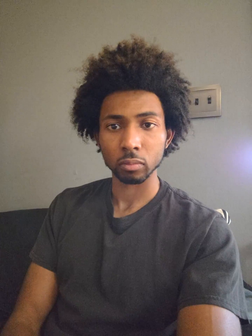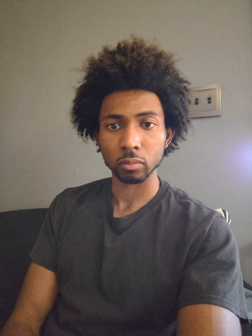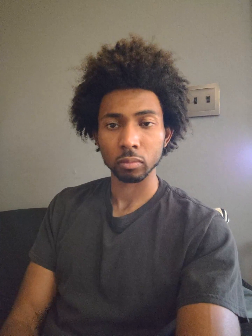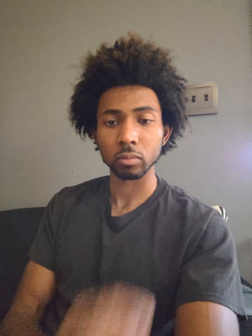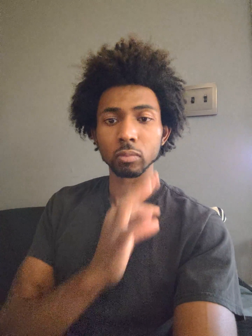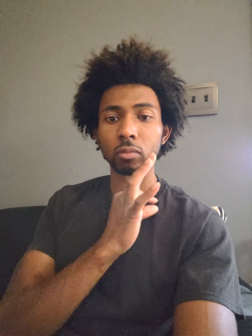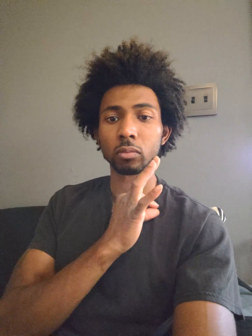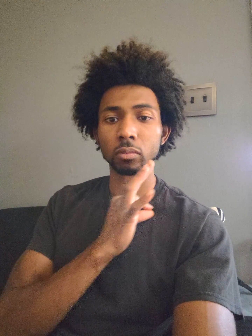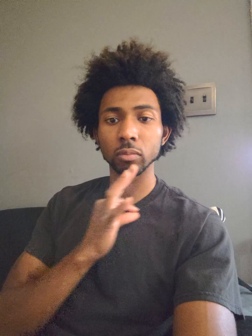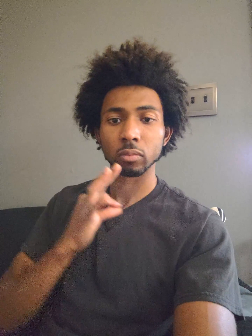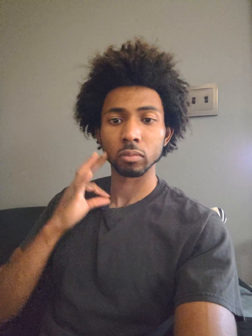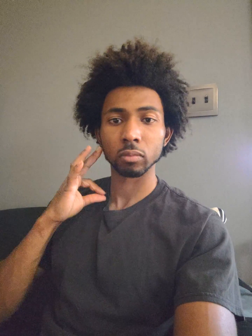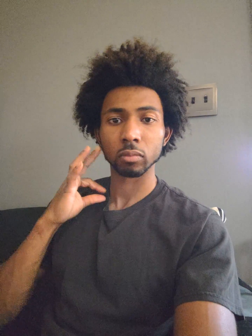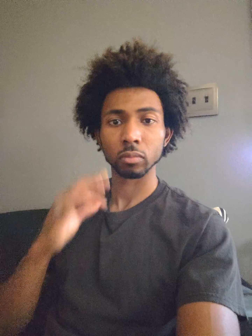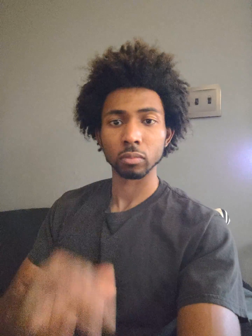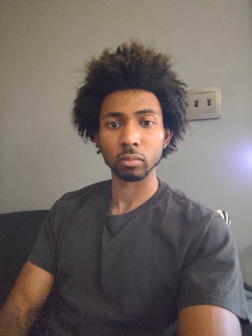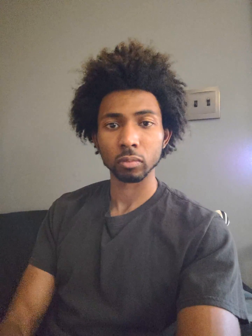beads